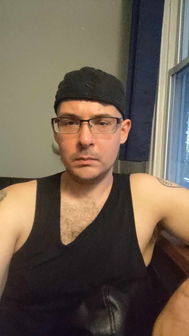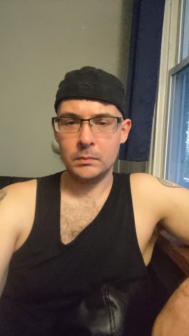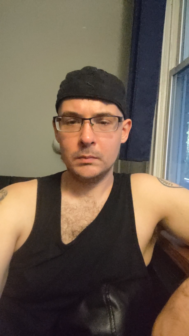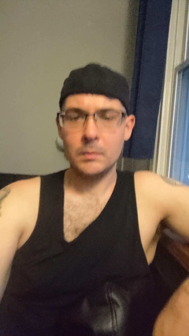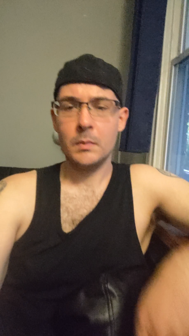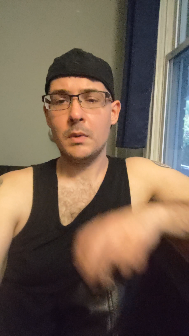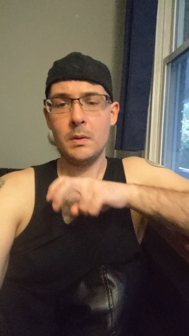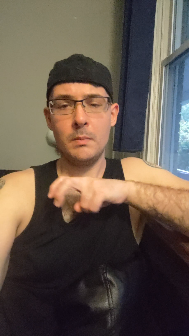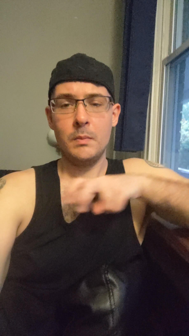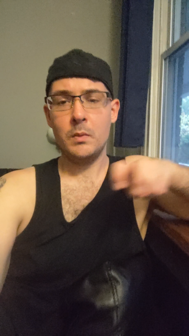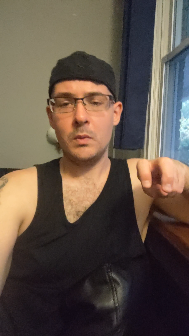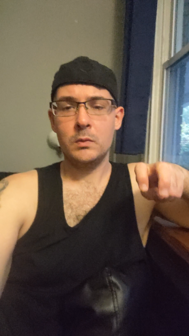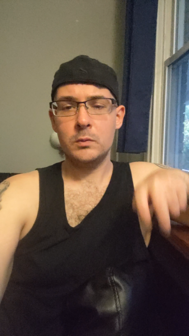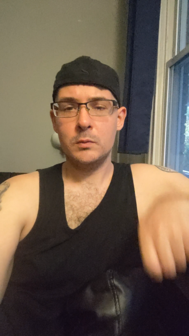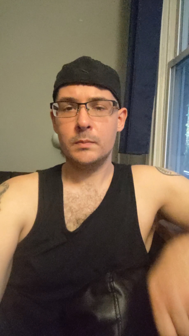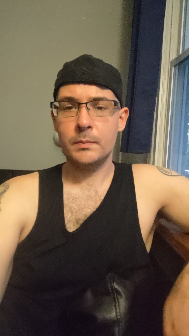porch